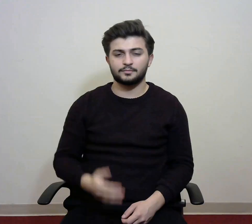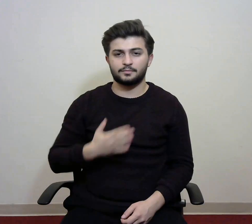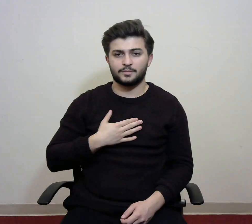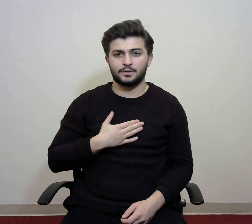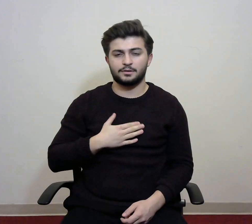mən